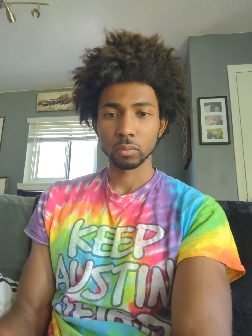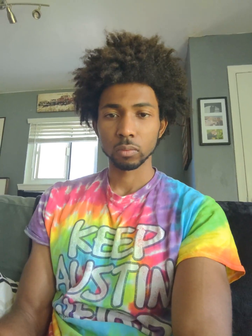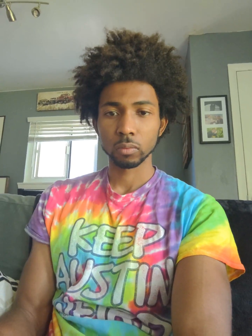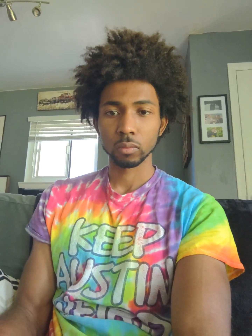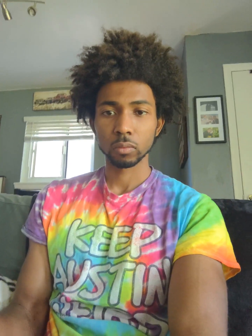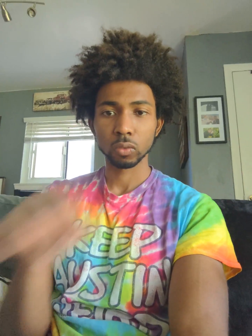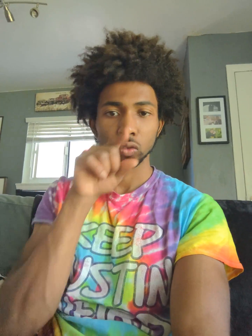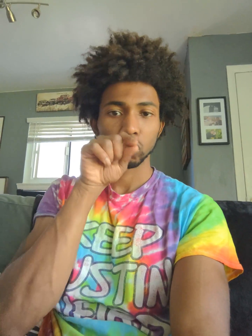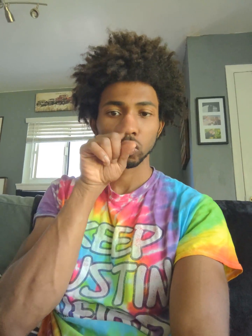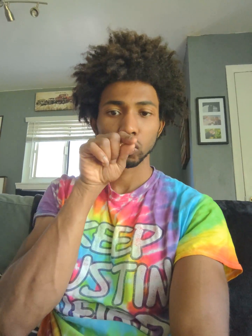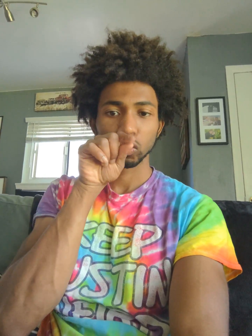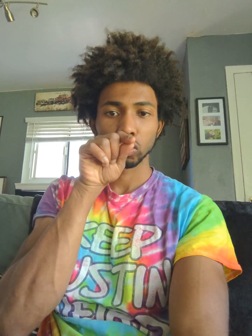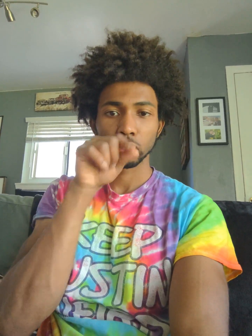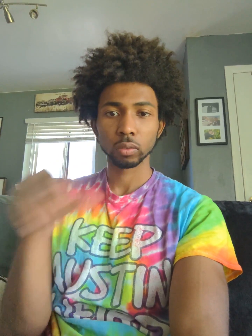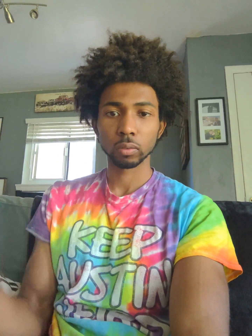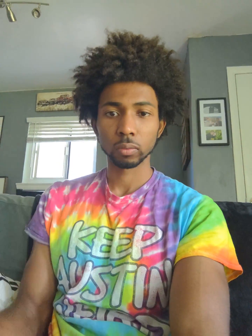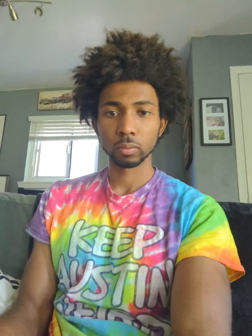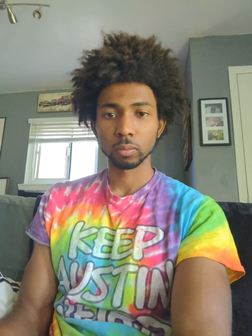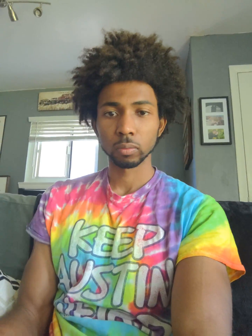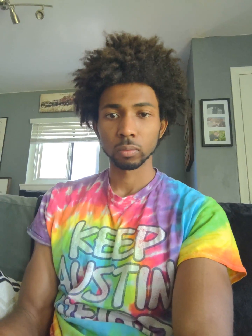chicken